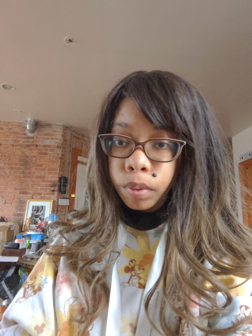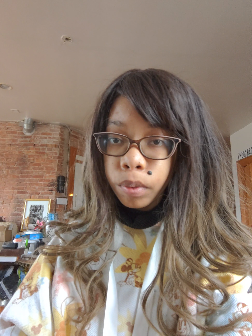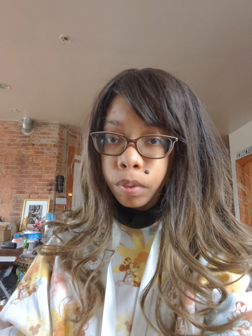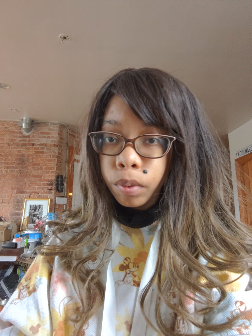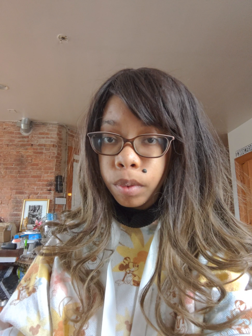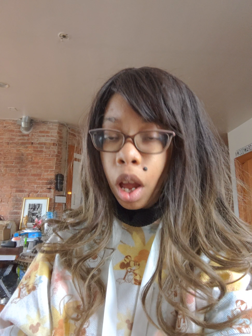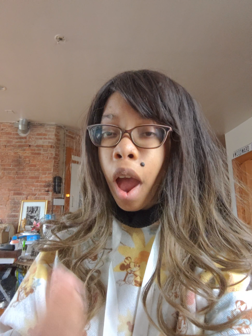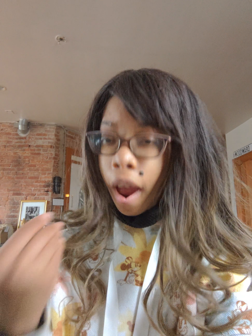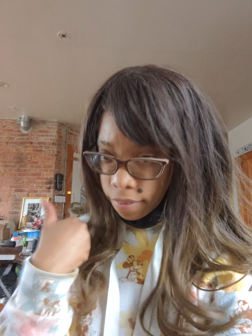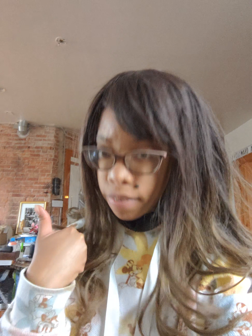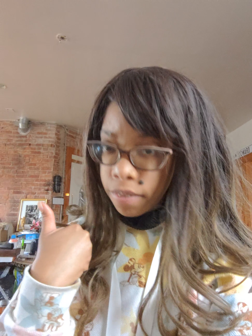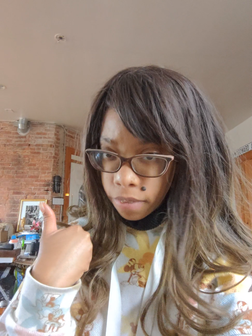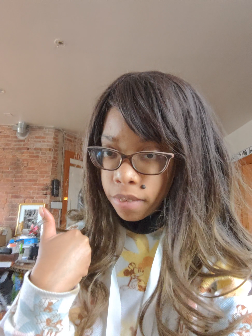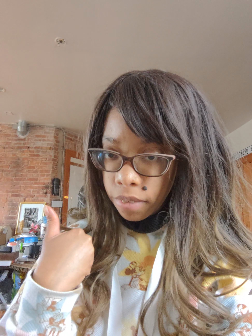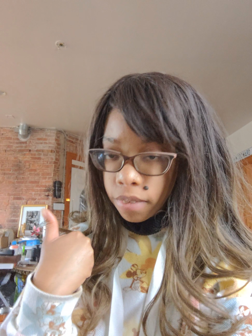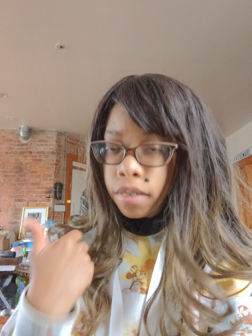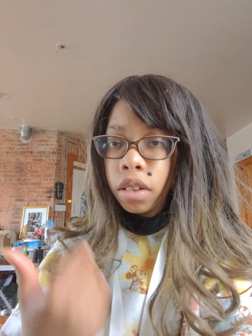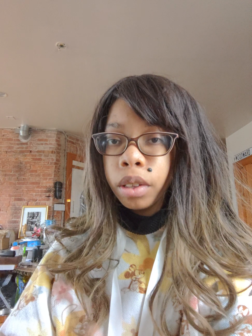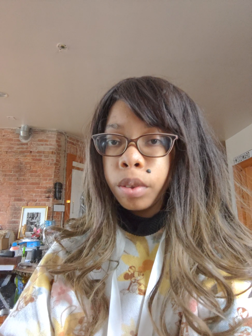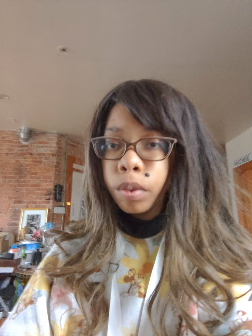have